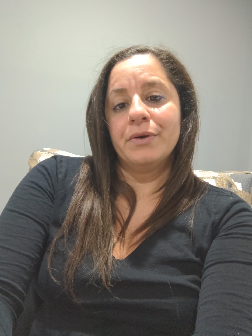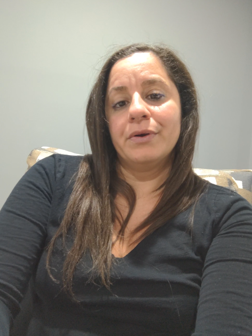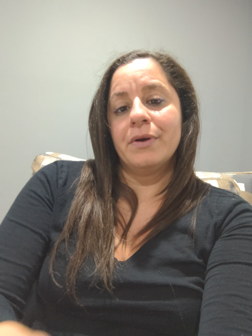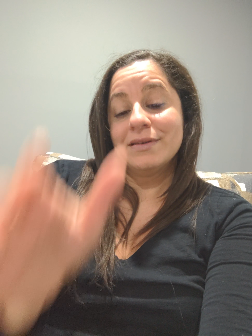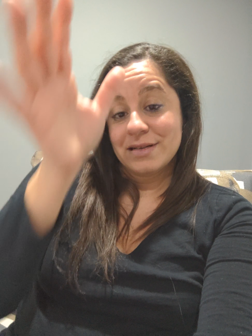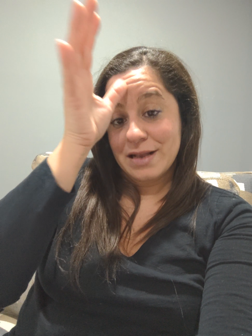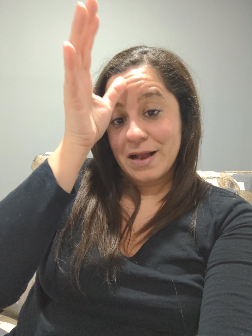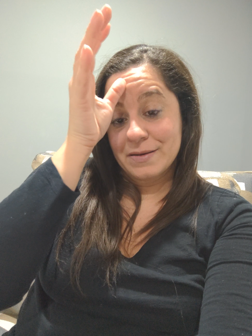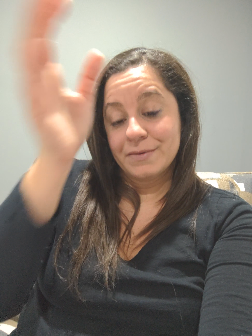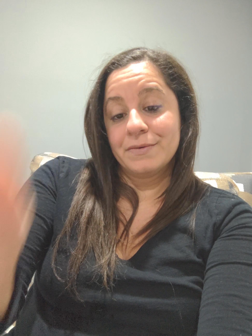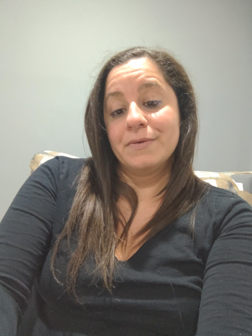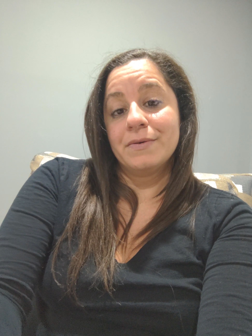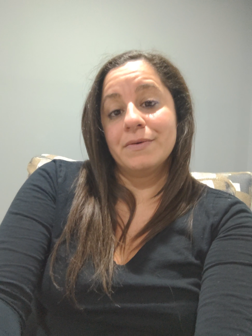dad